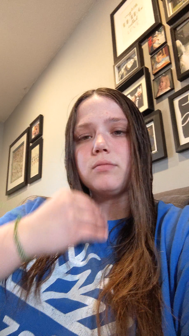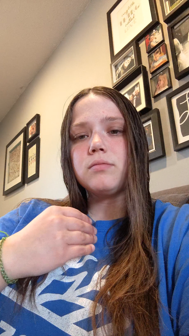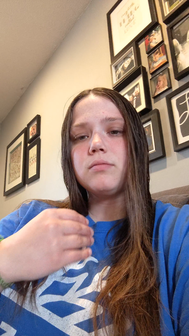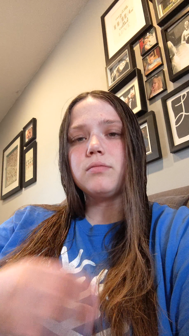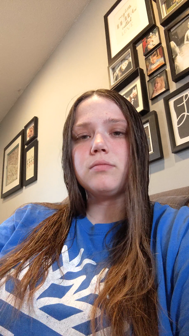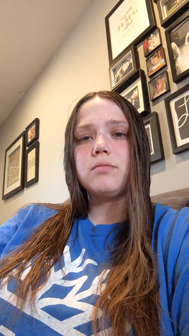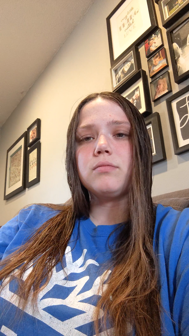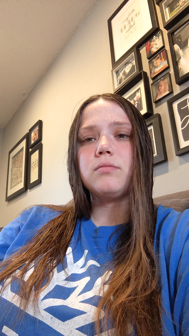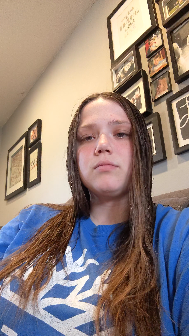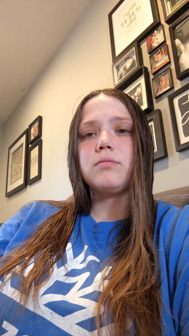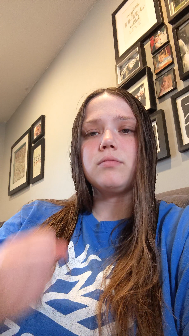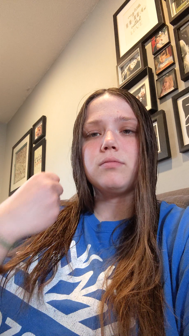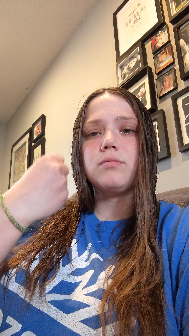drive